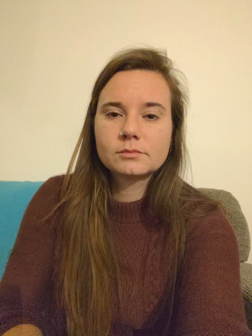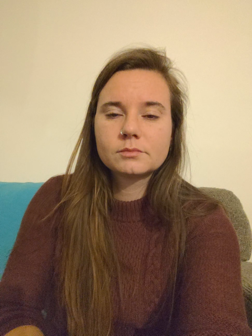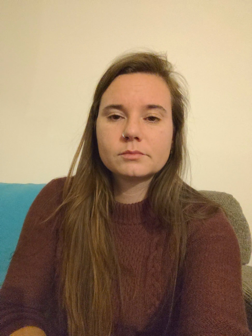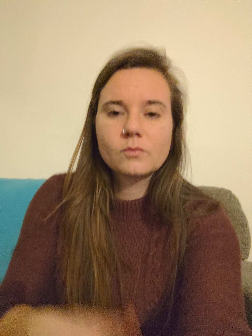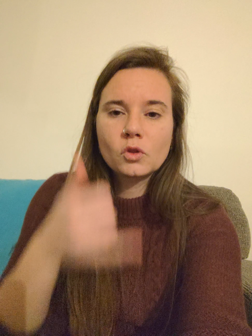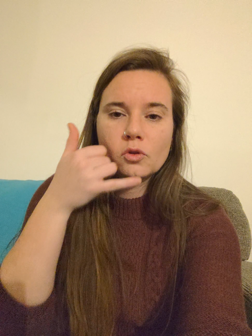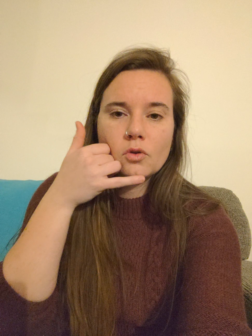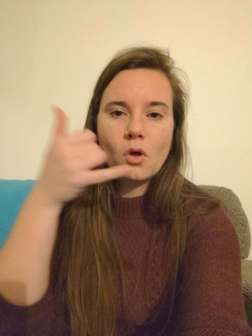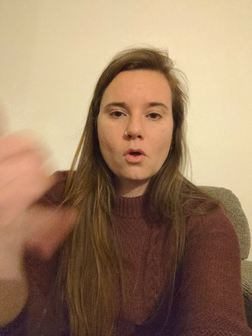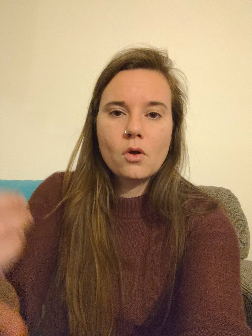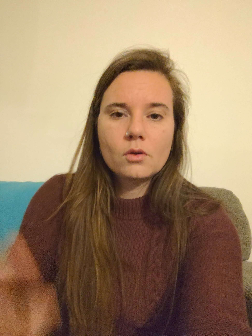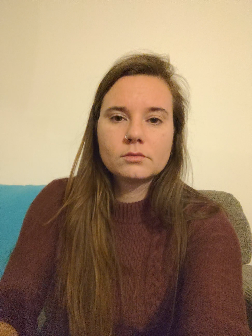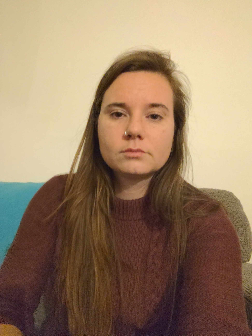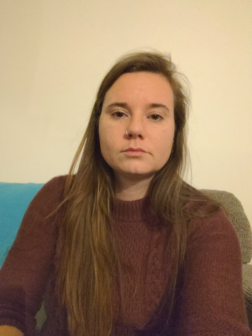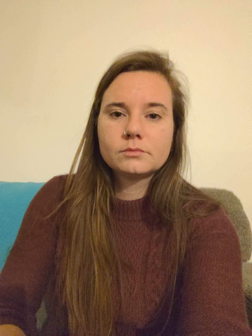call on the phone